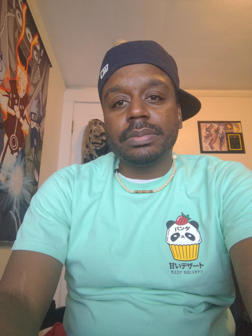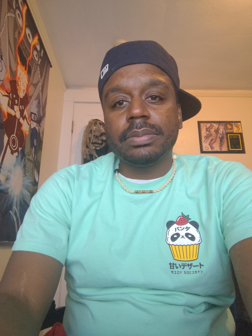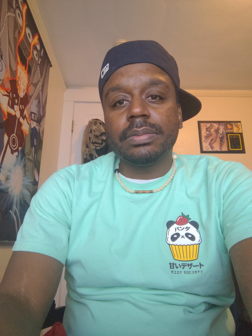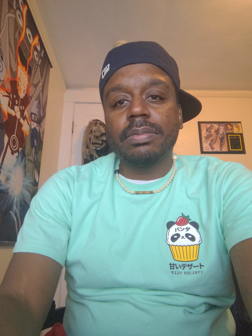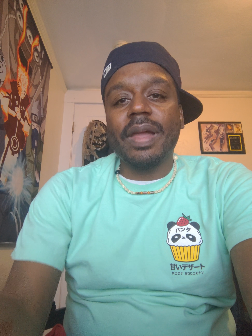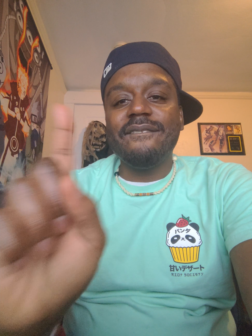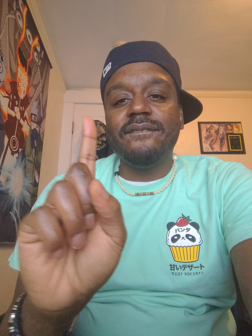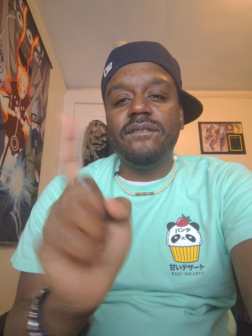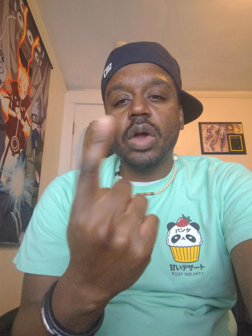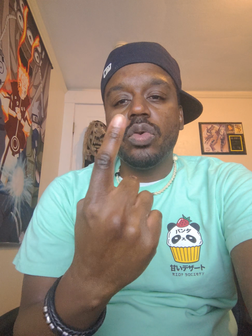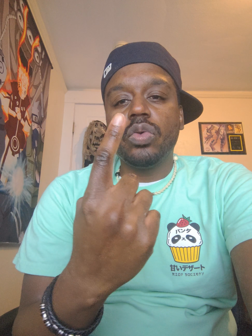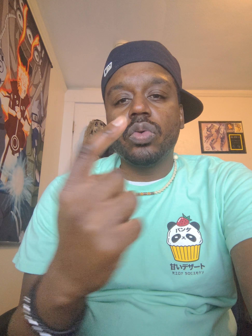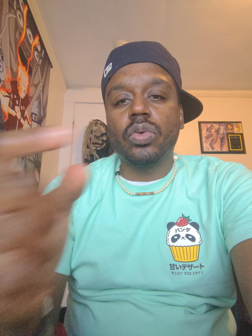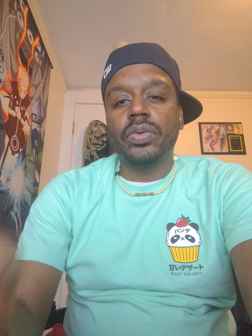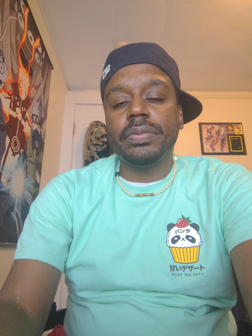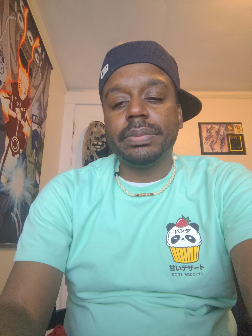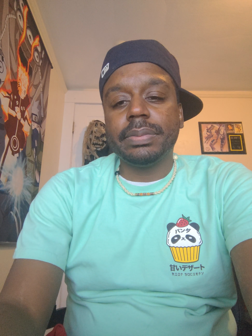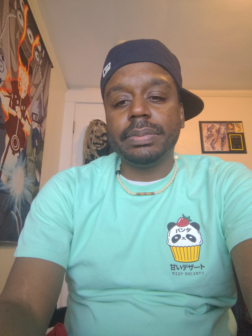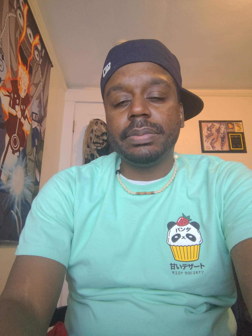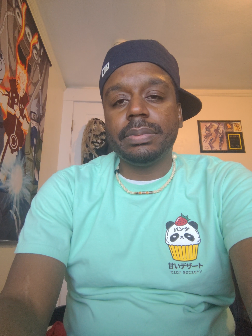first